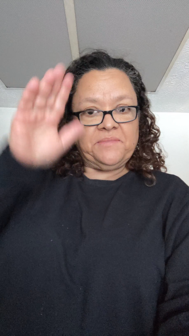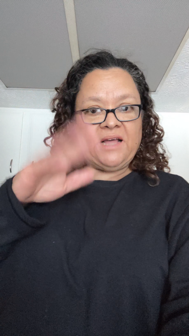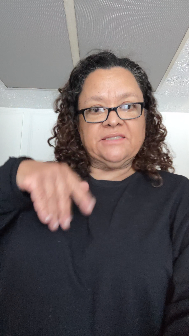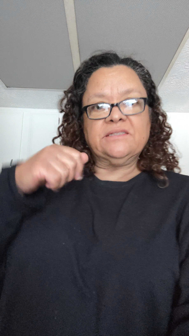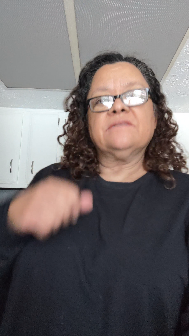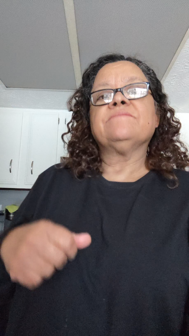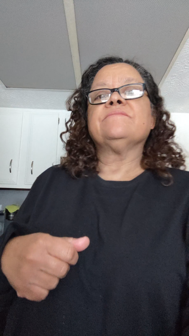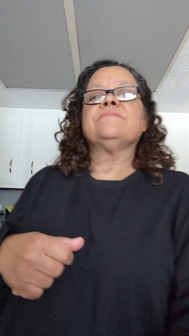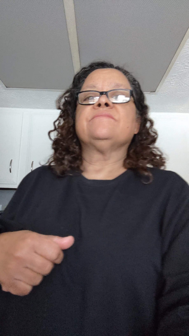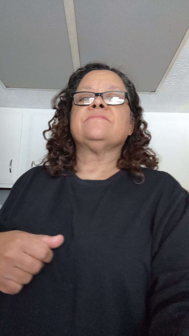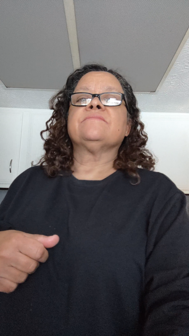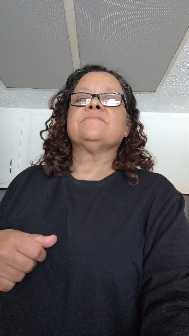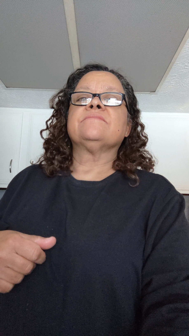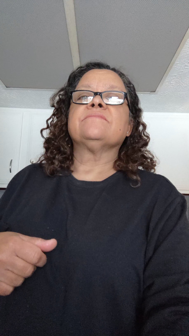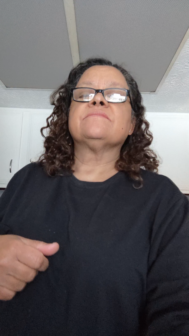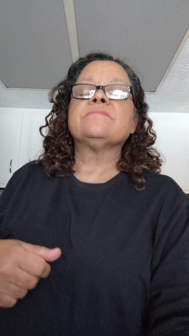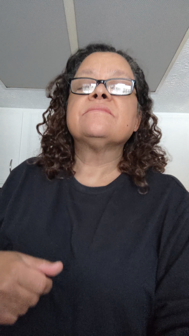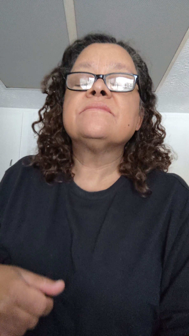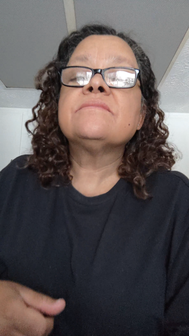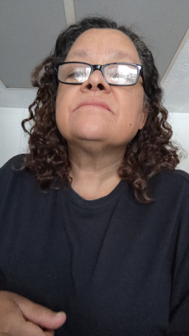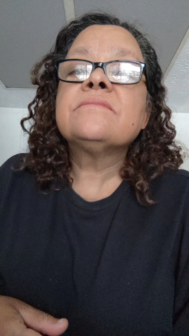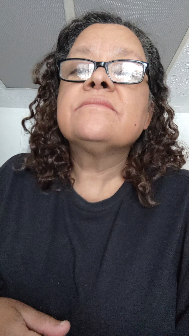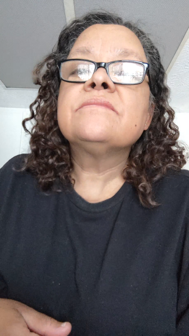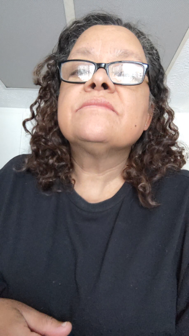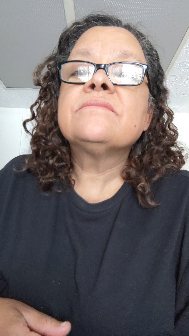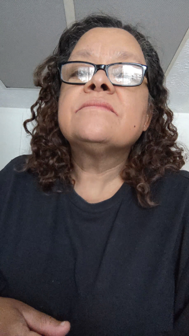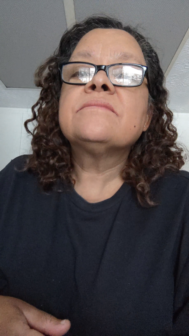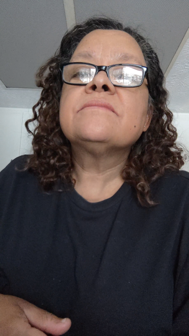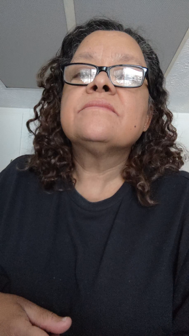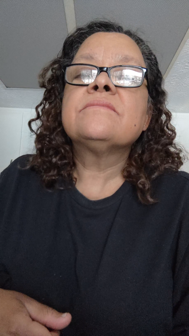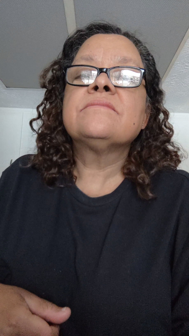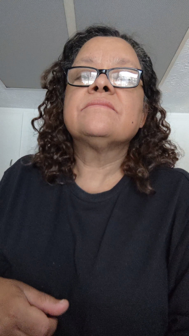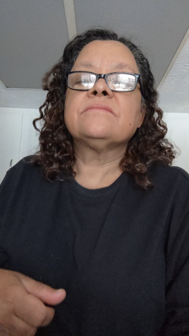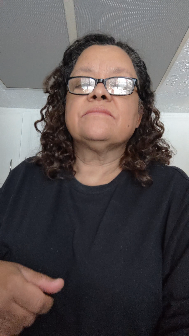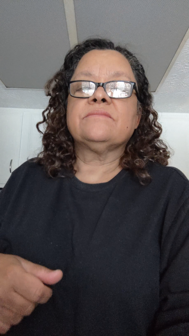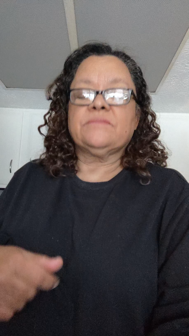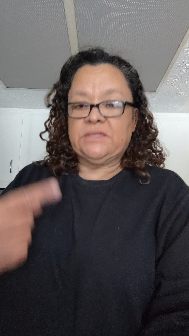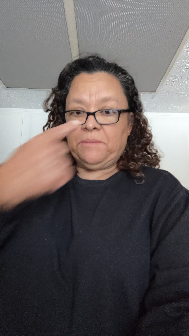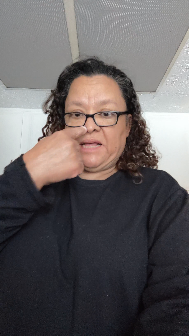penis